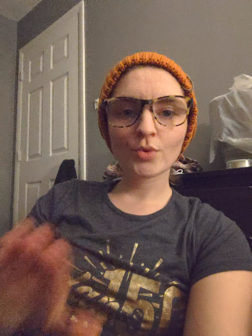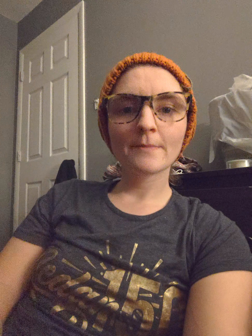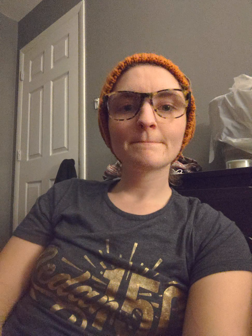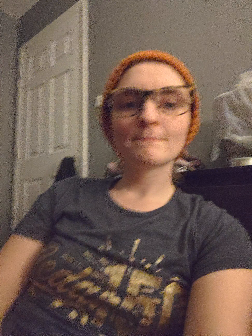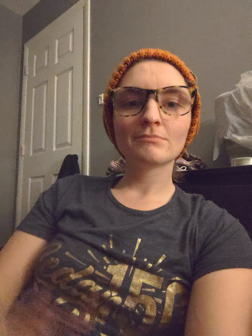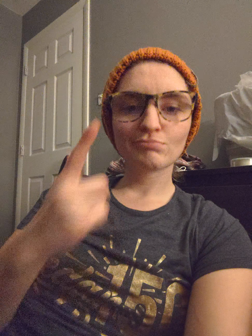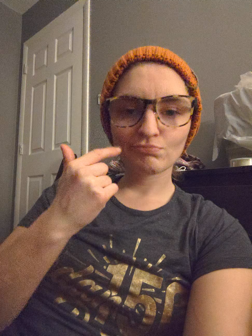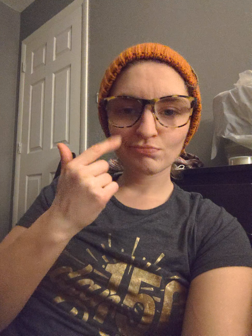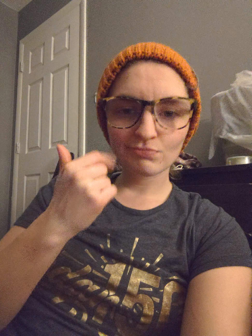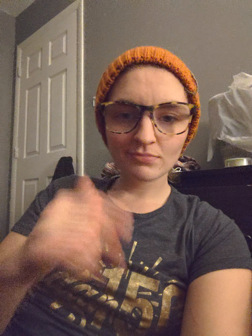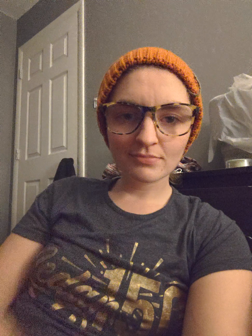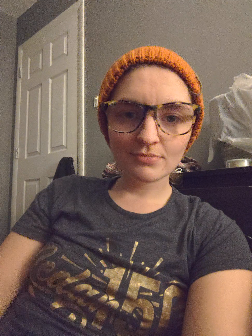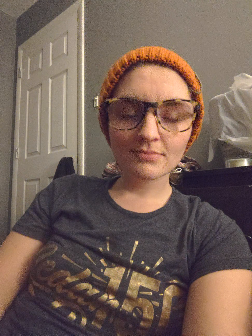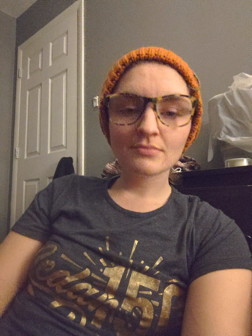cry